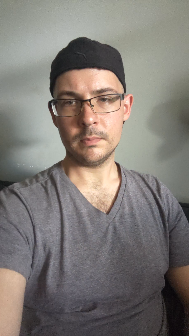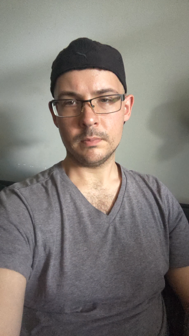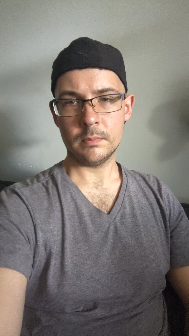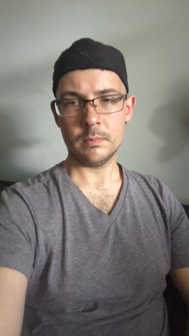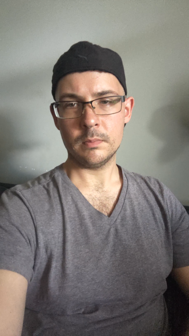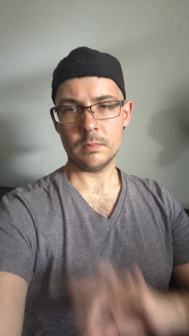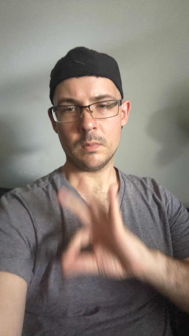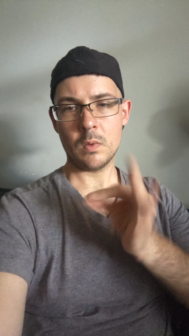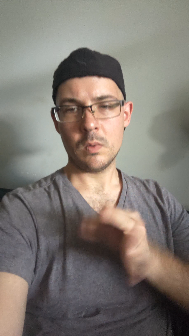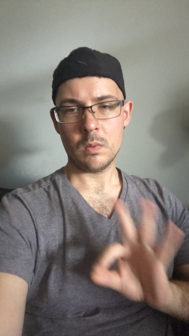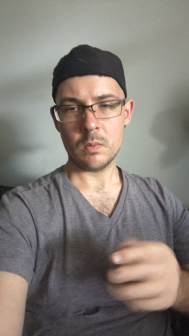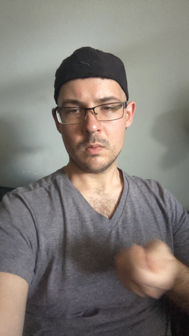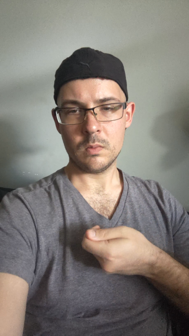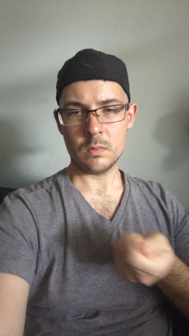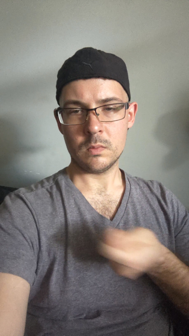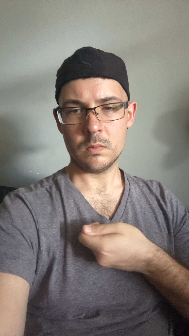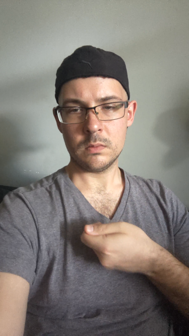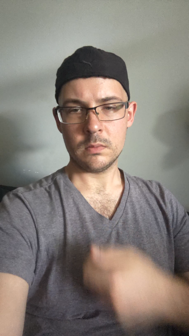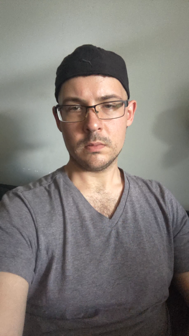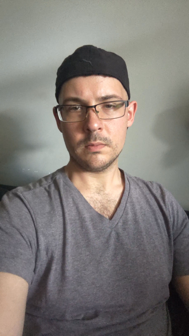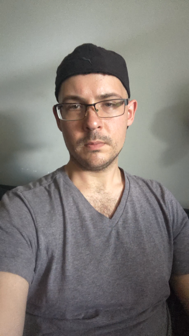hose